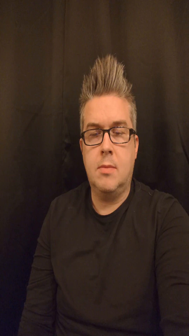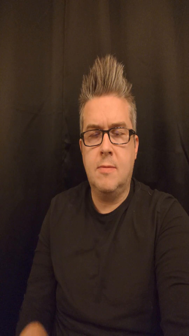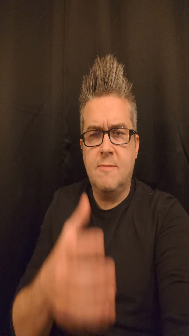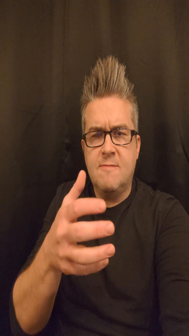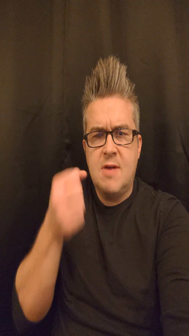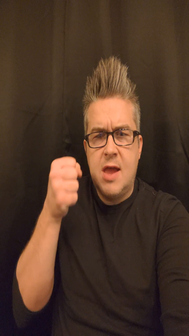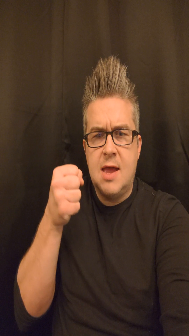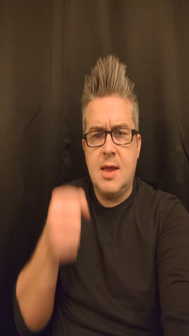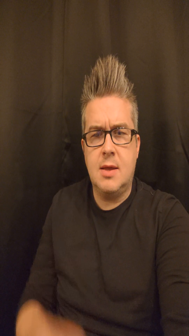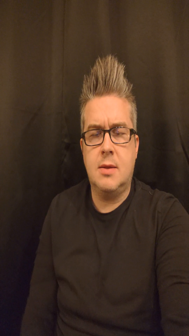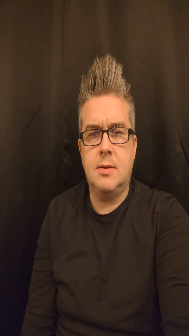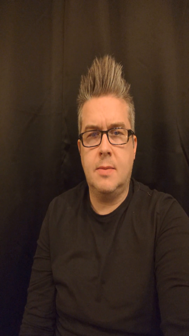fast